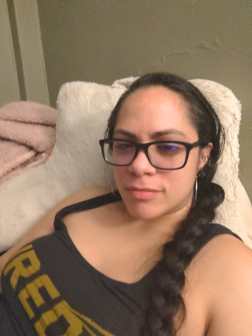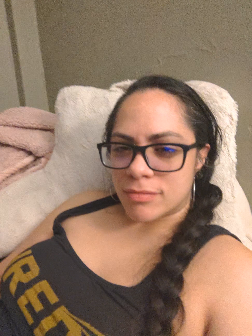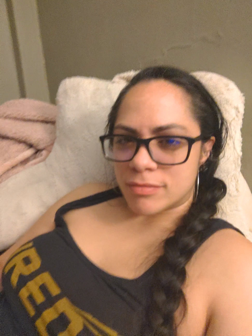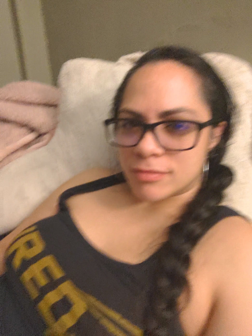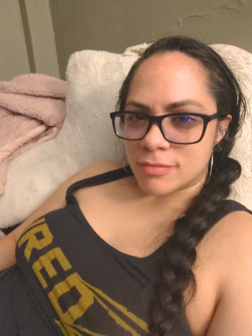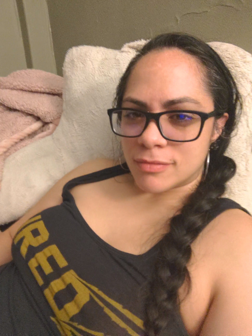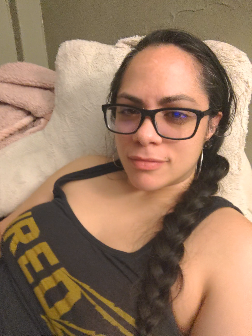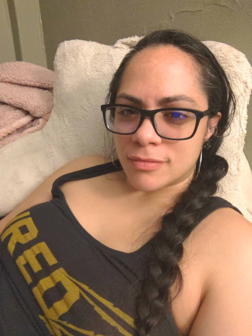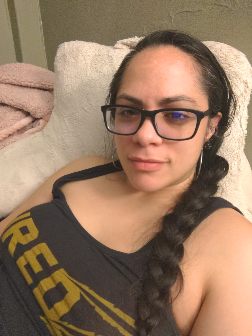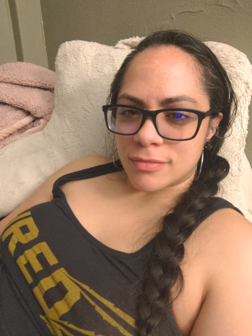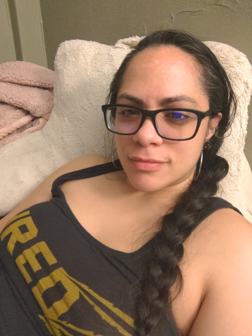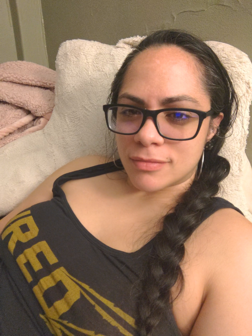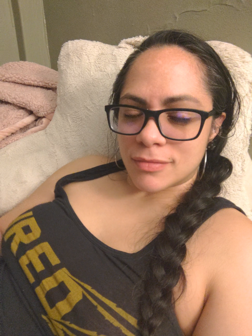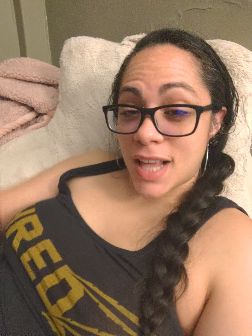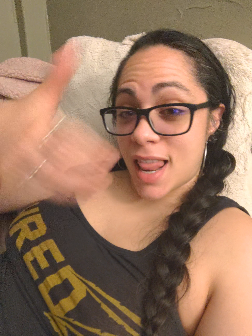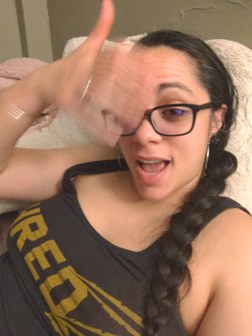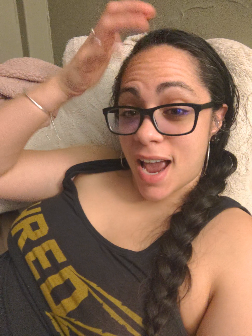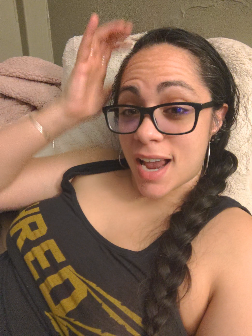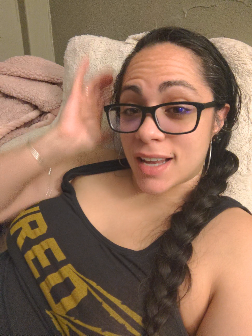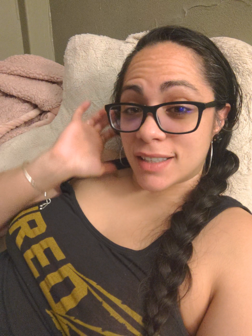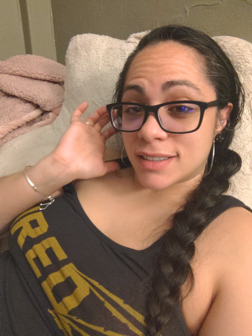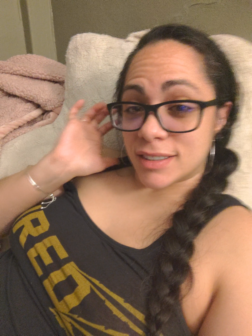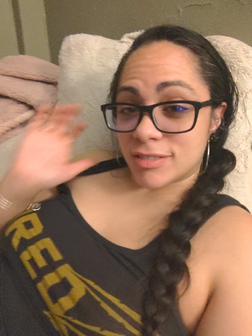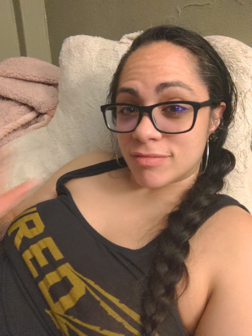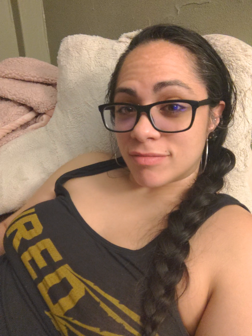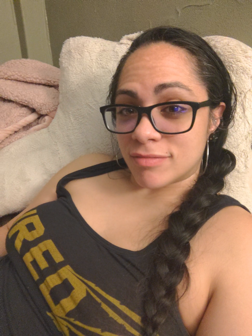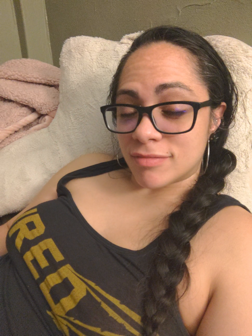lion